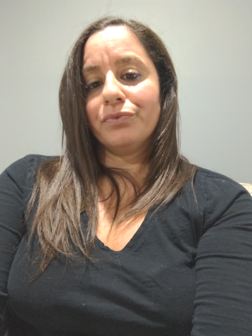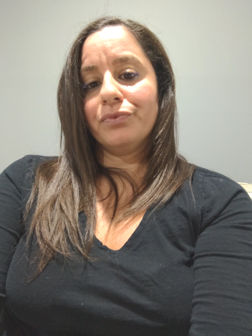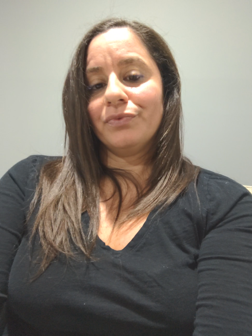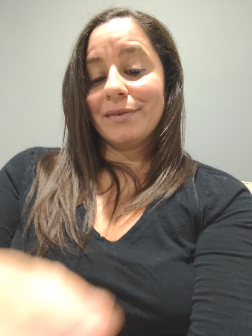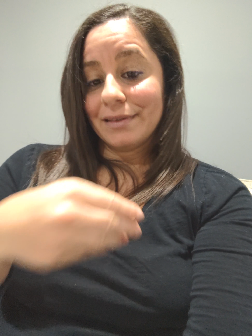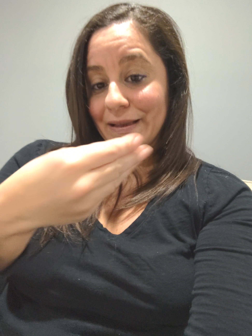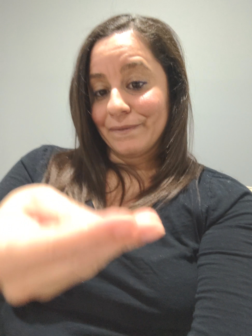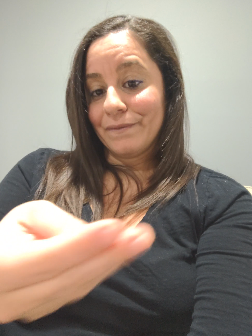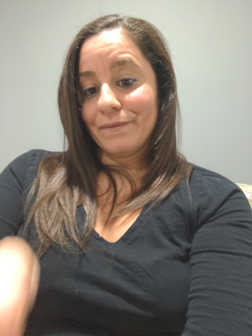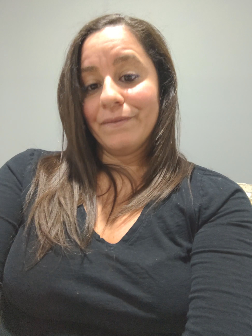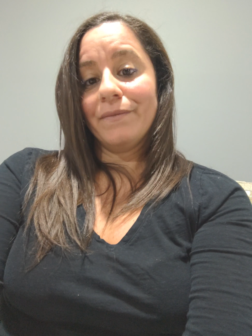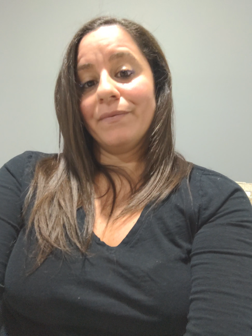give